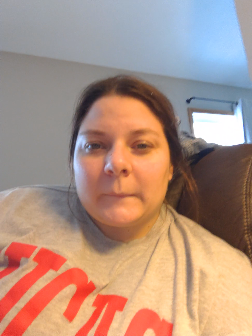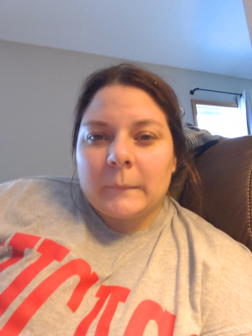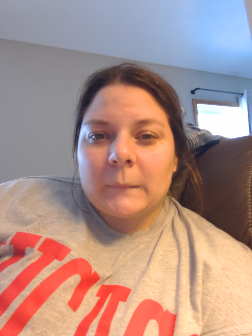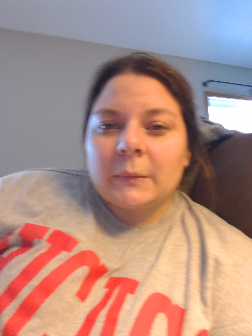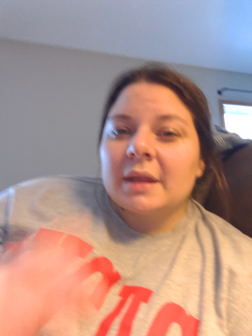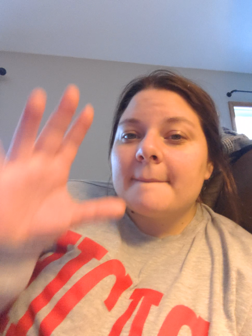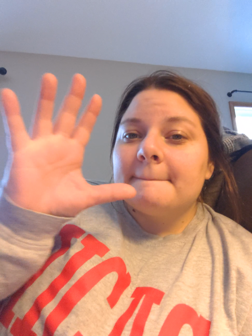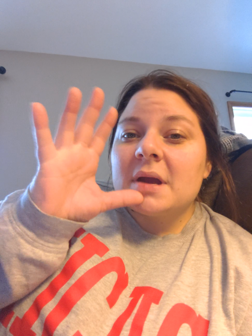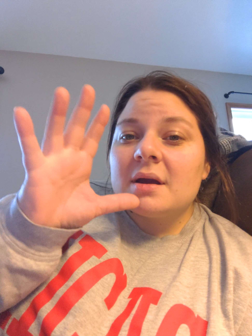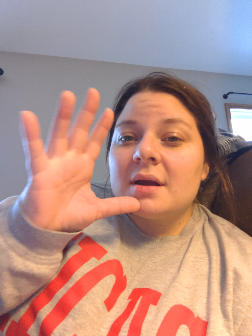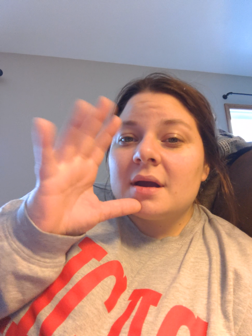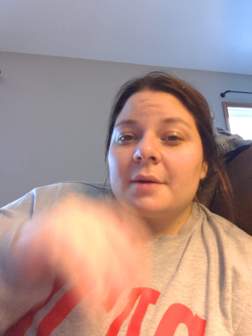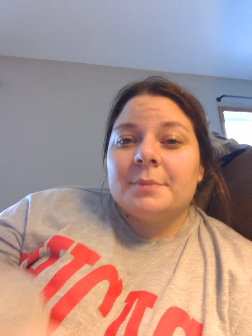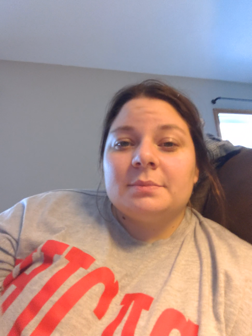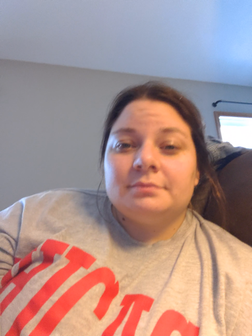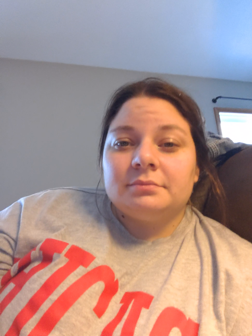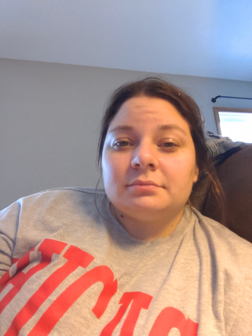mom